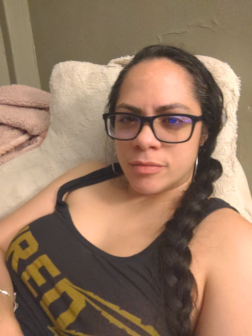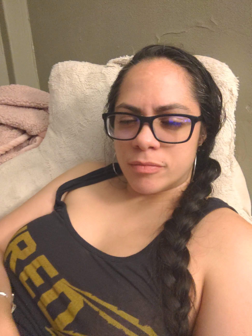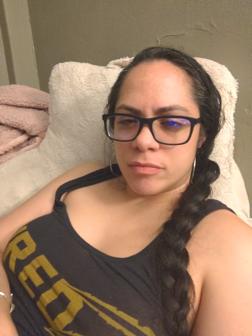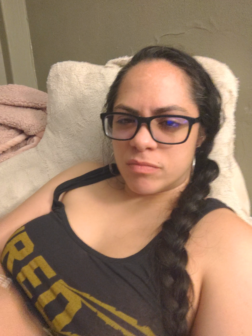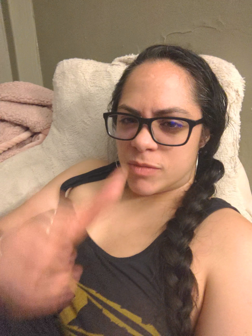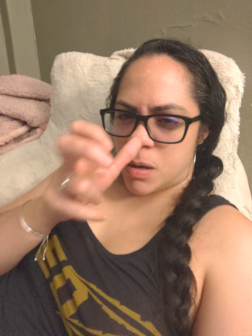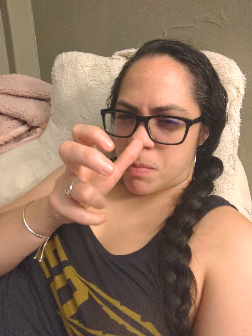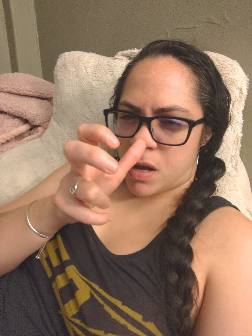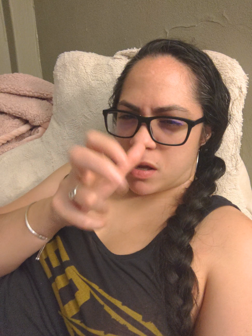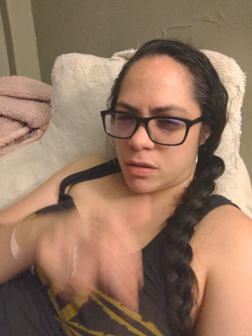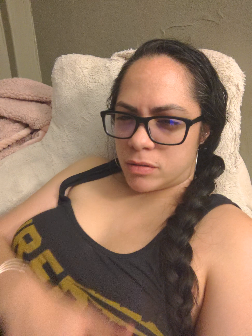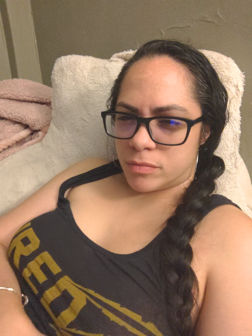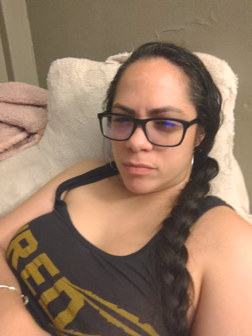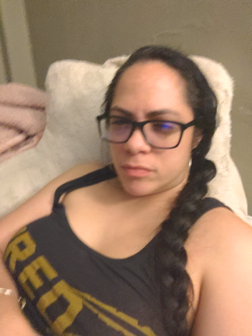bug